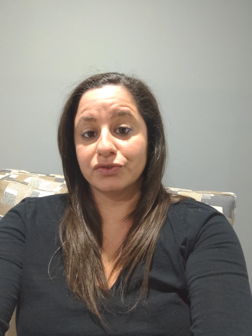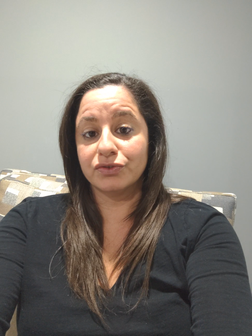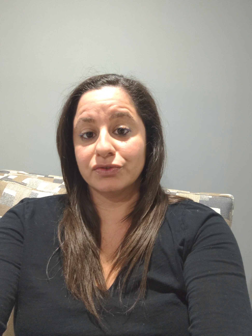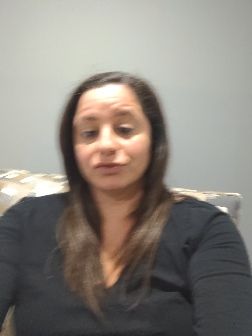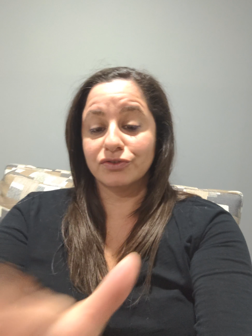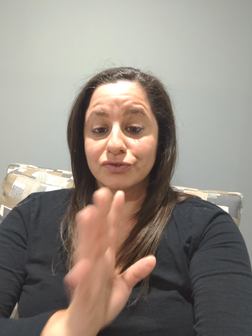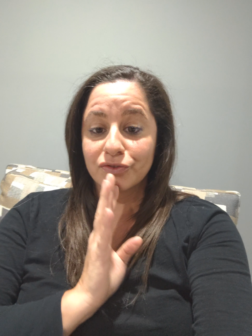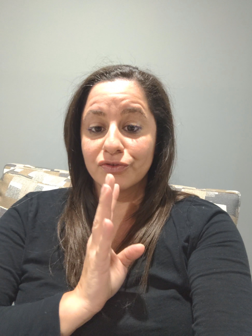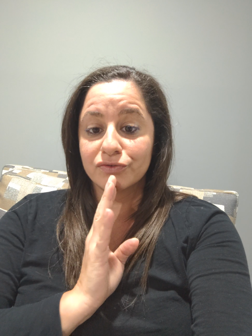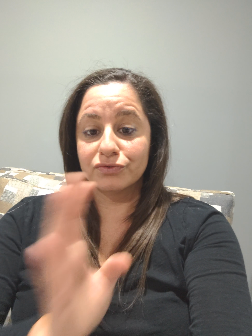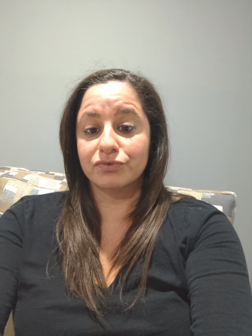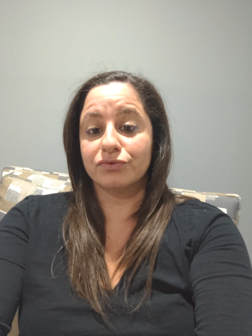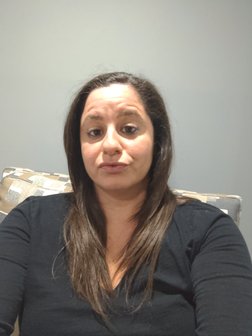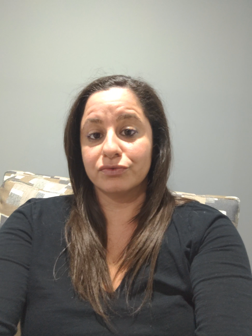talk